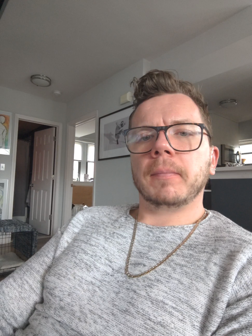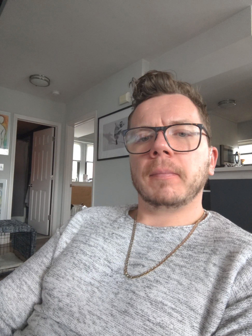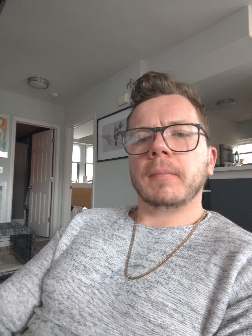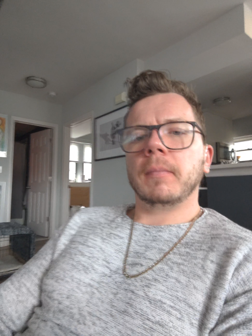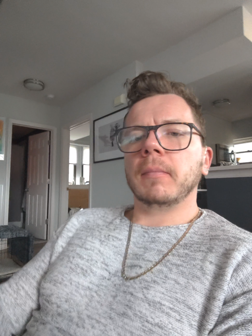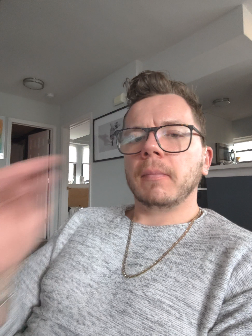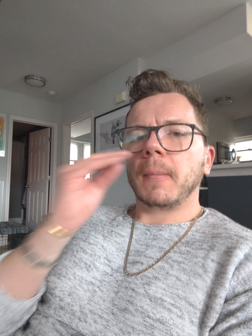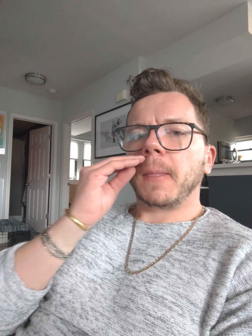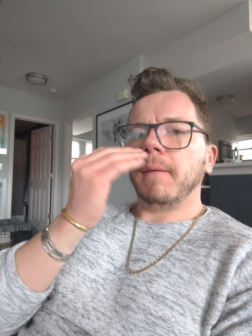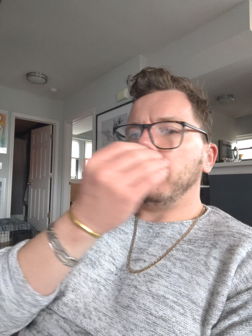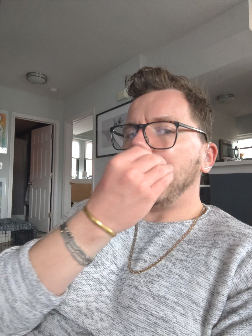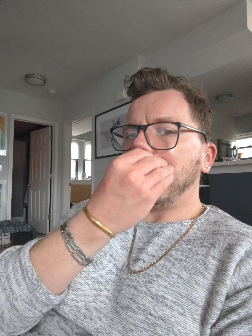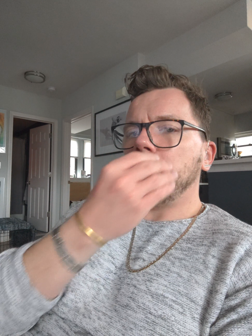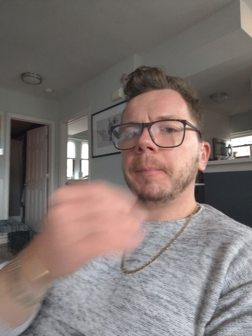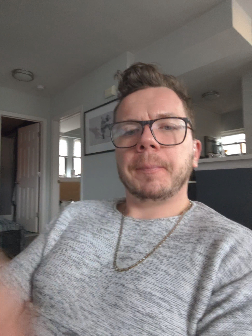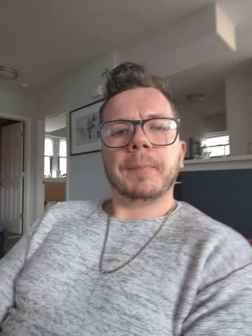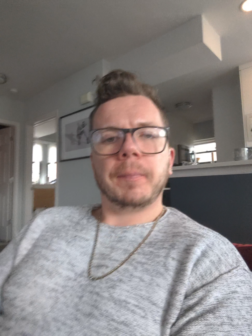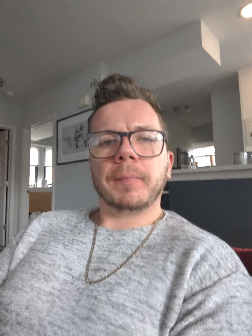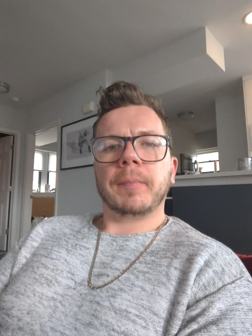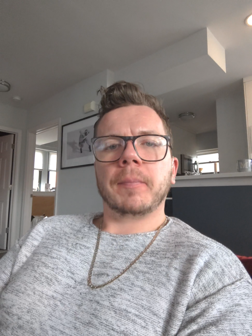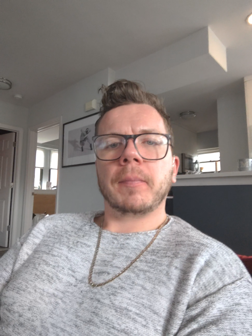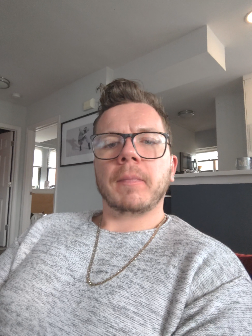flower